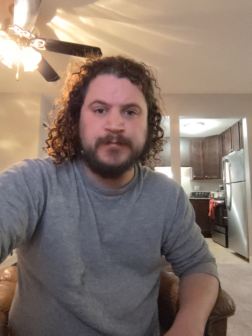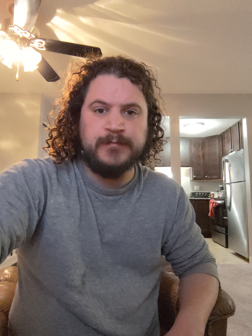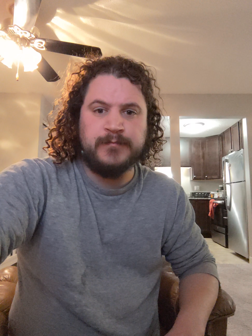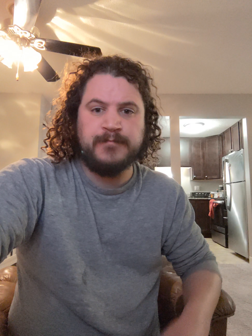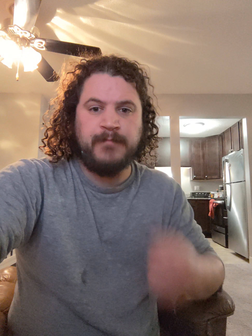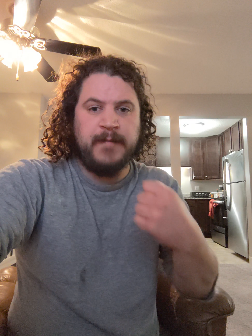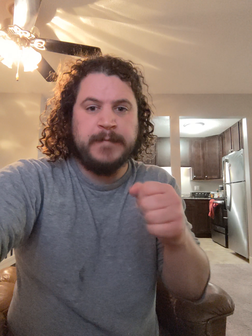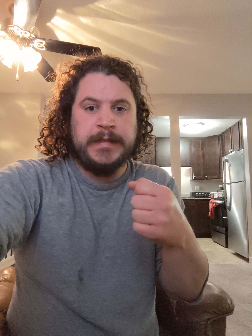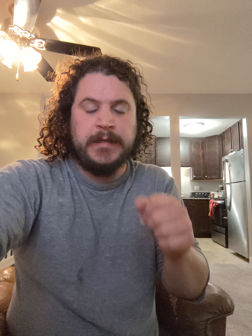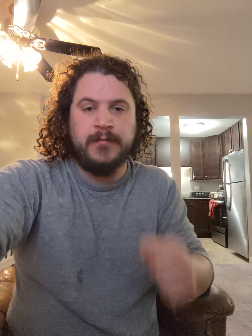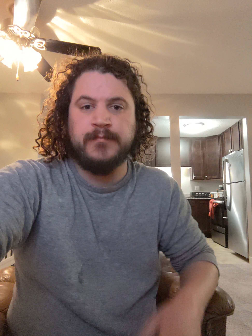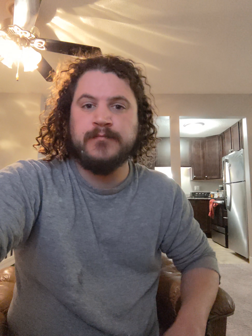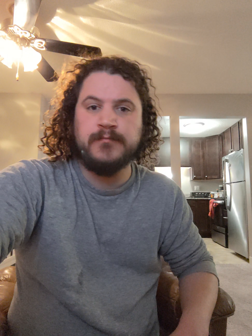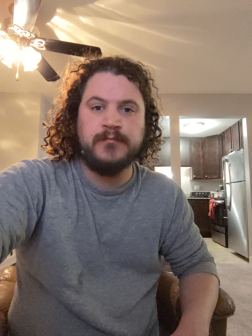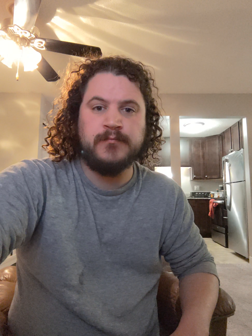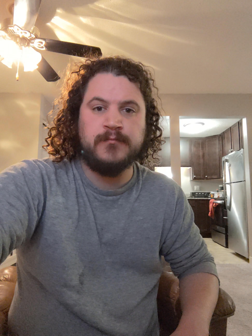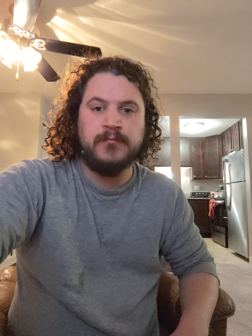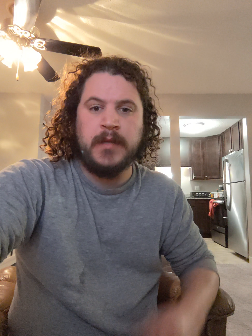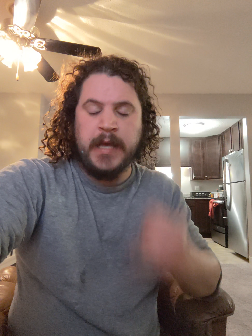make